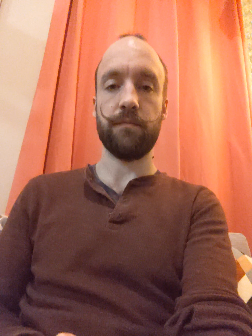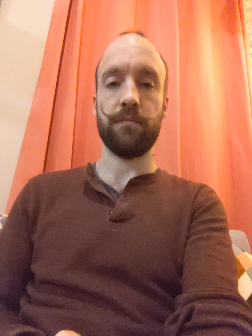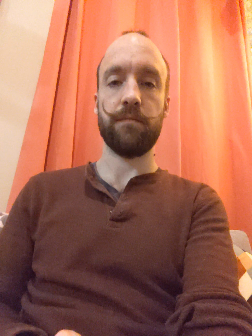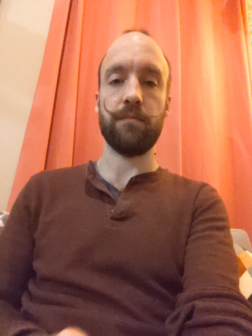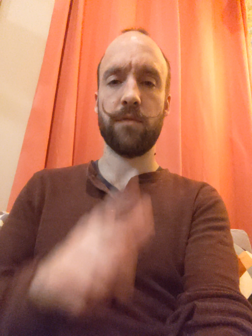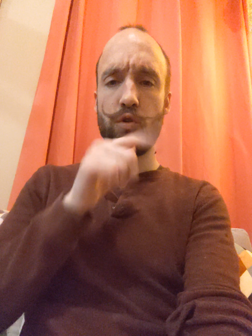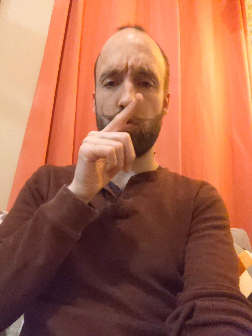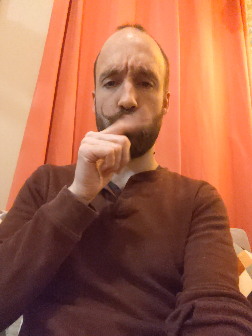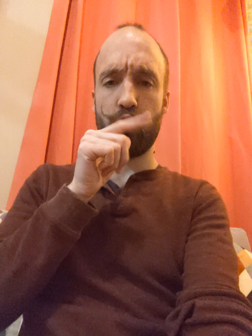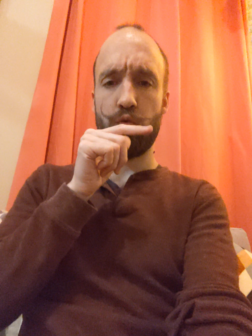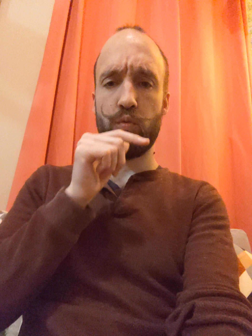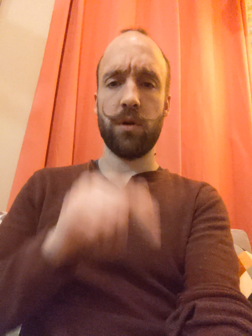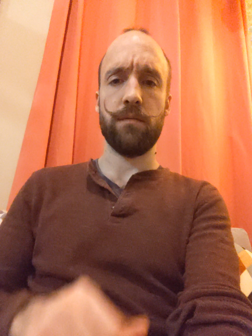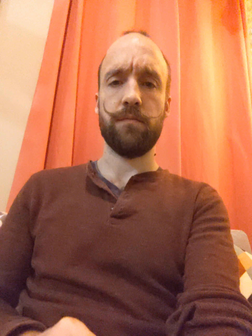who